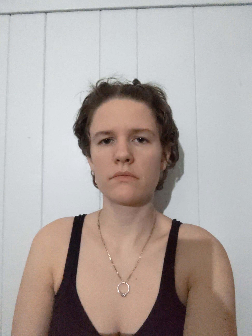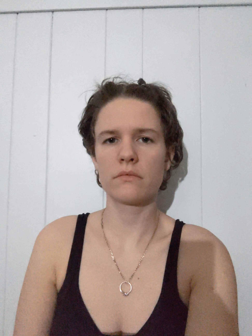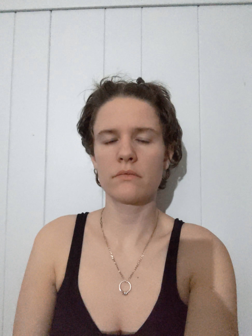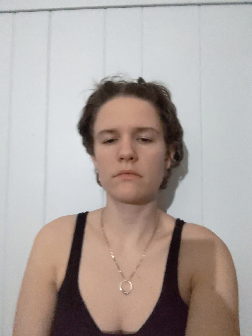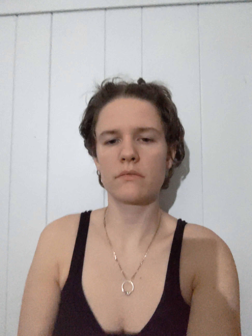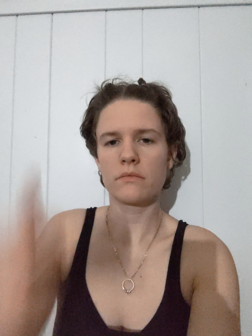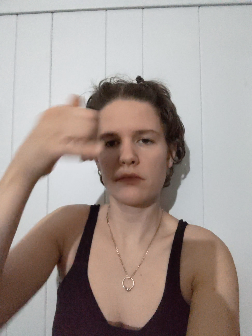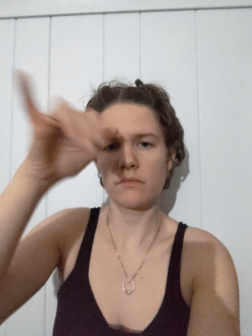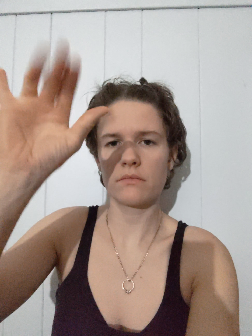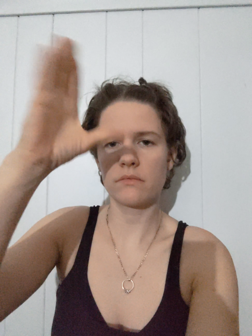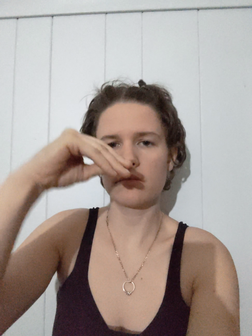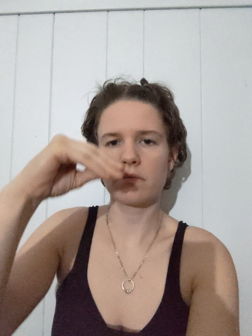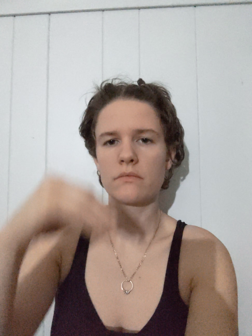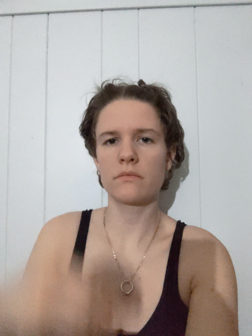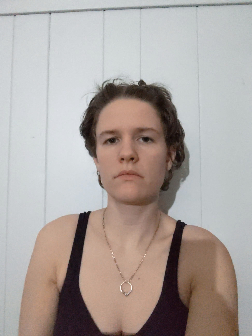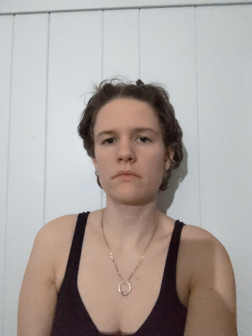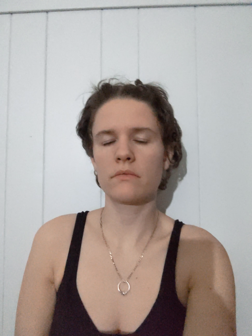cowboy